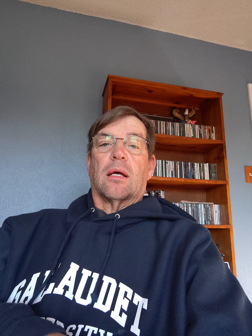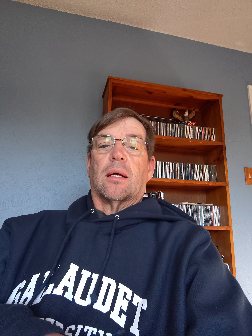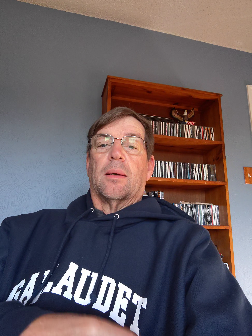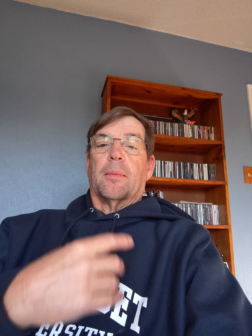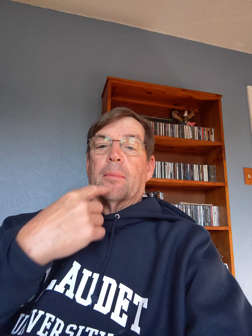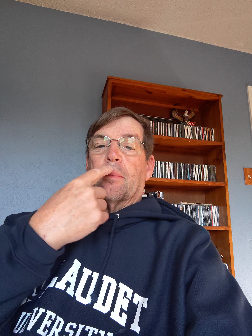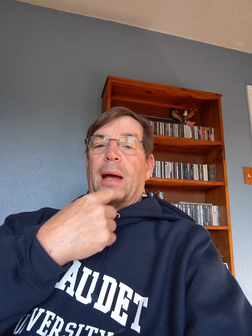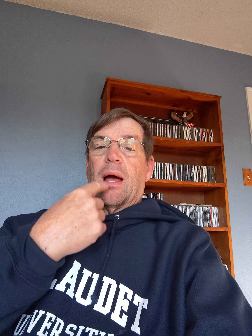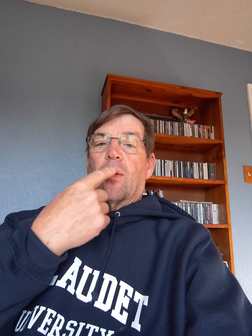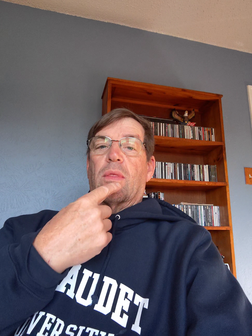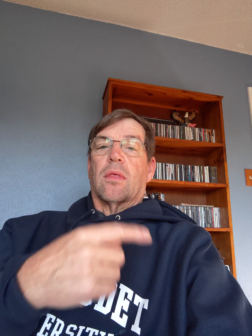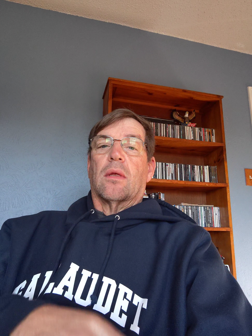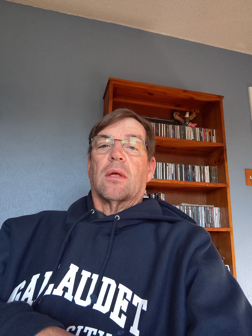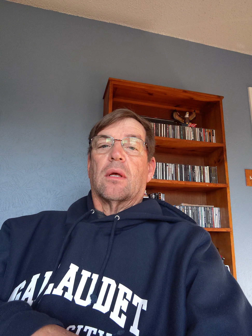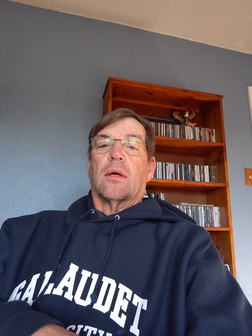mouth